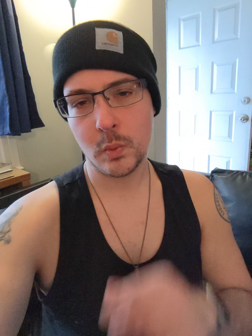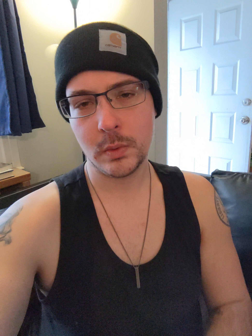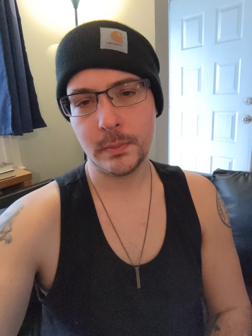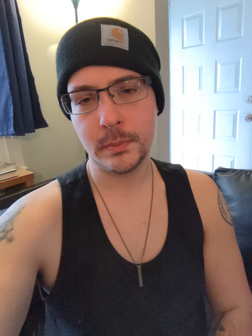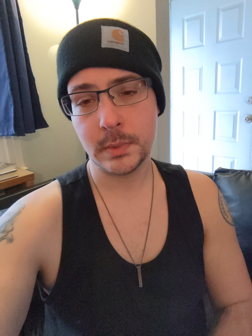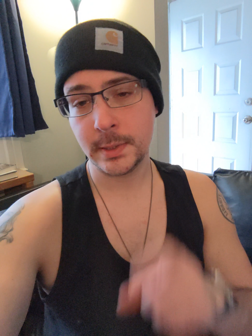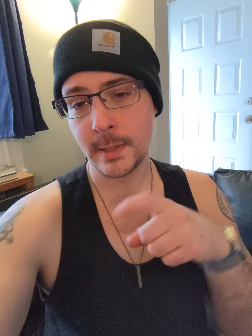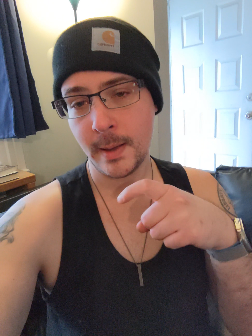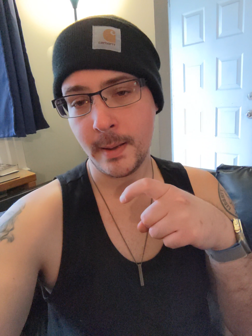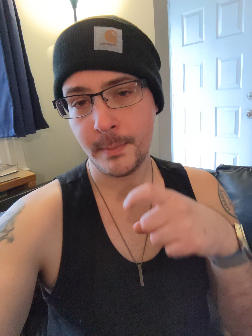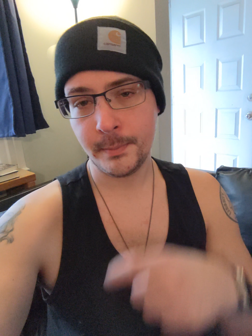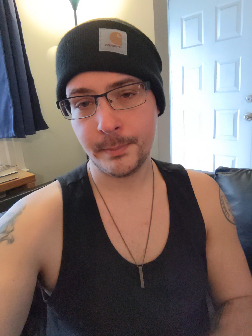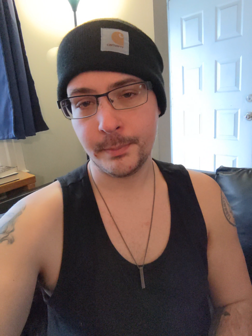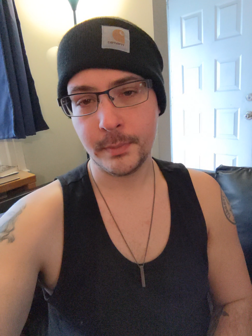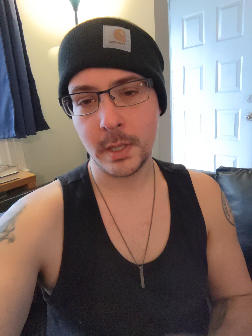time